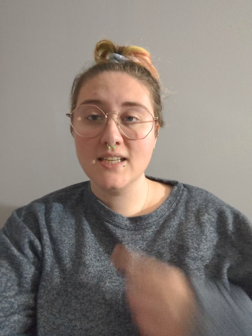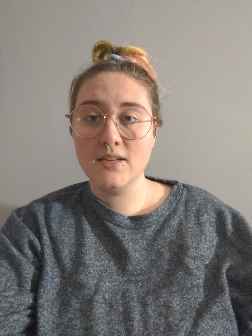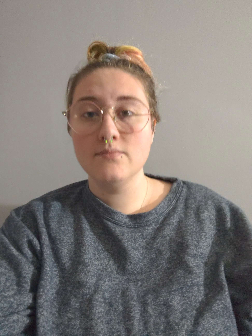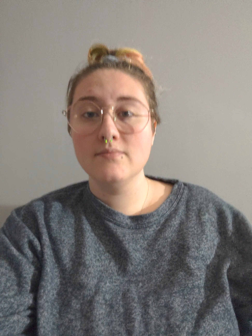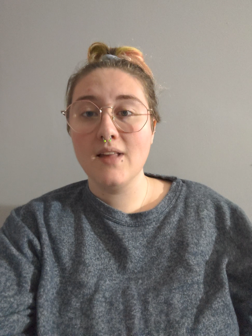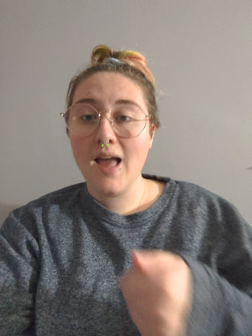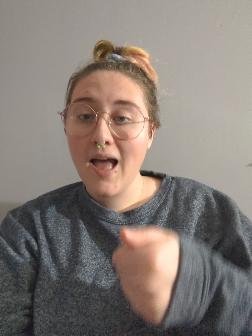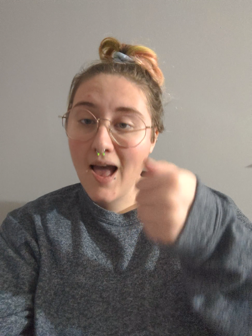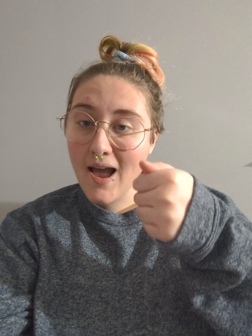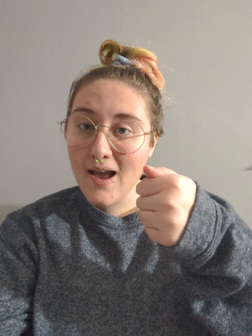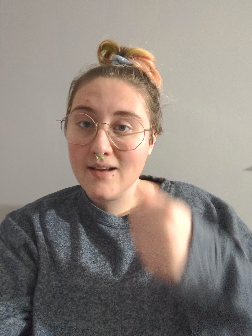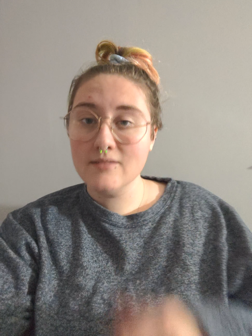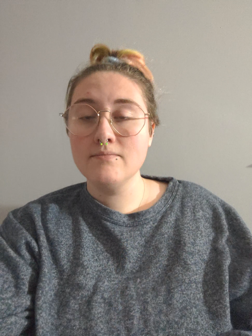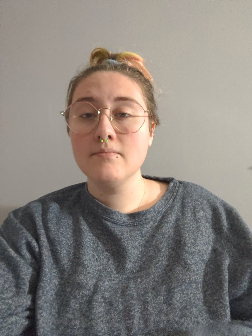hide